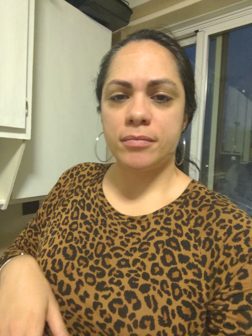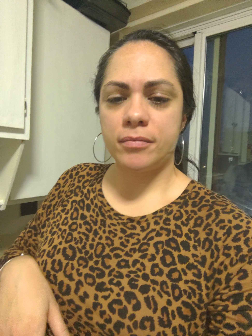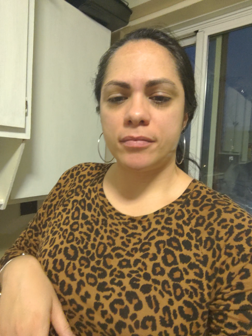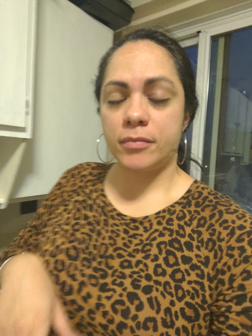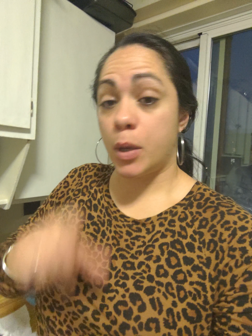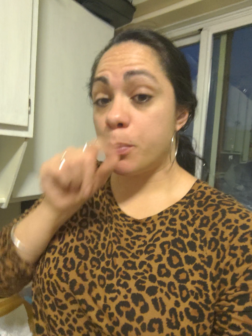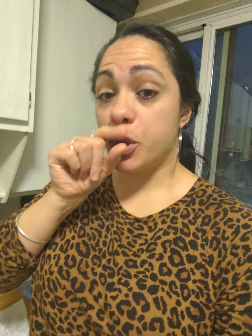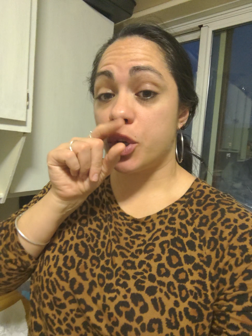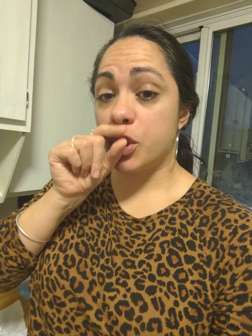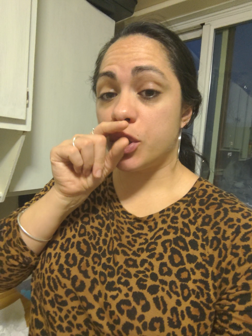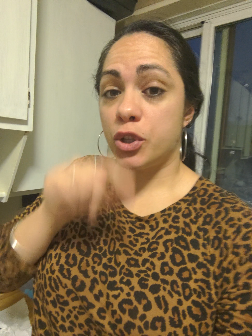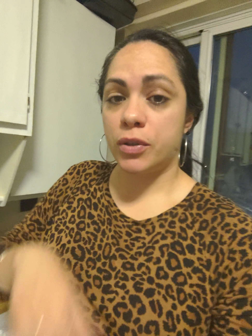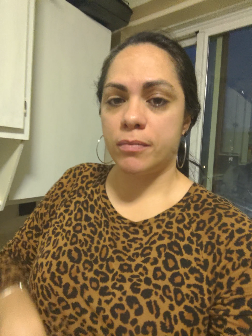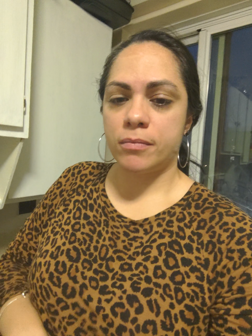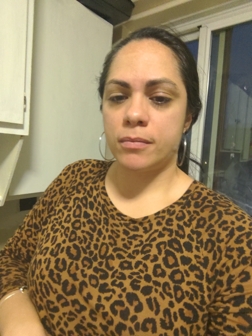bird